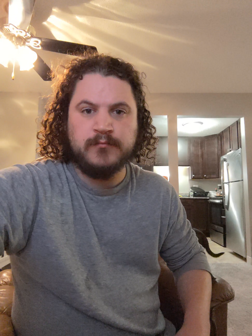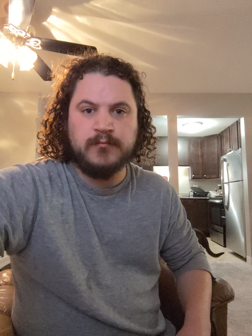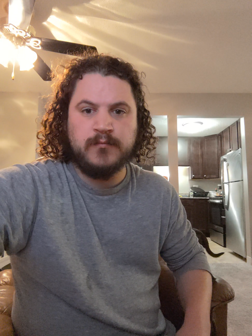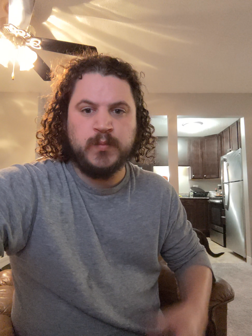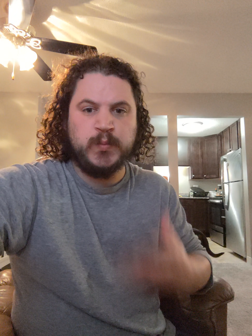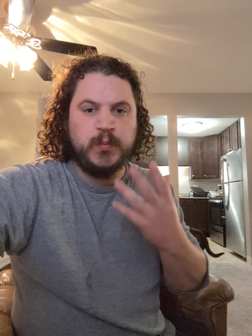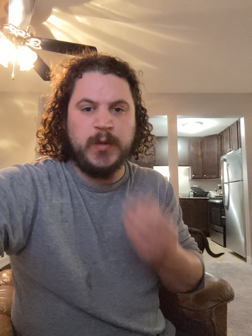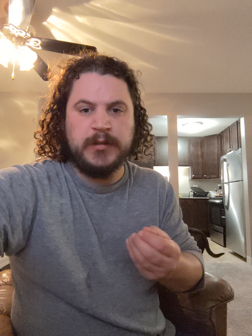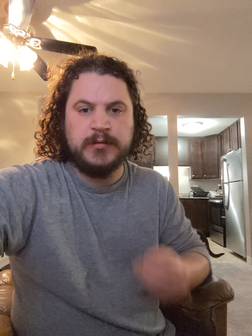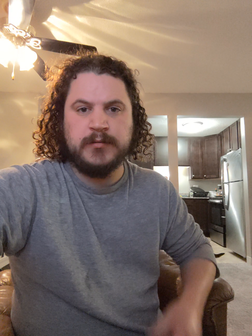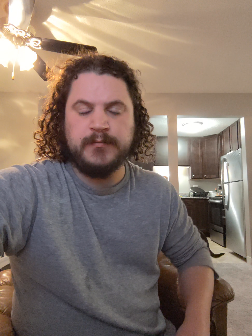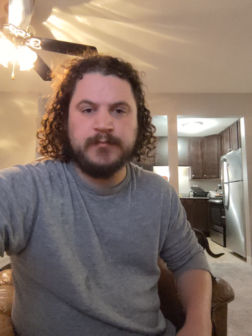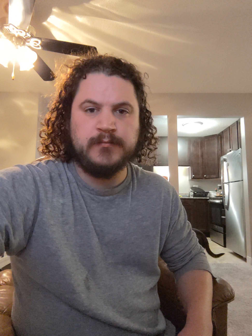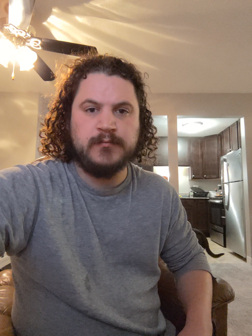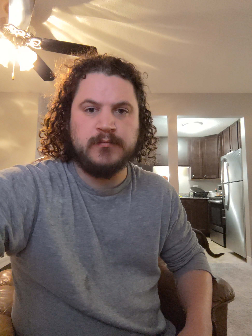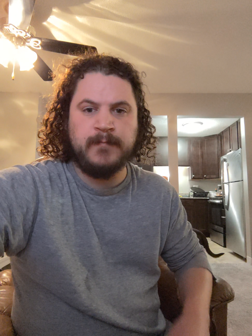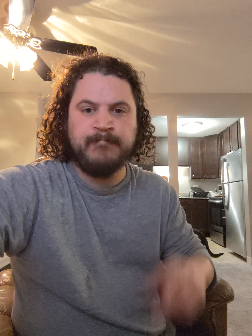wet